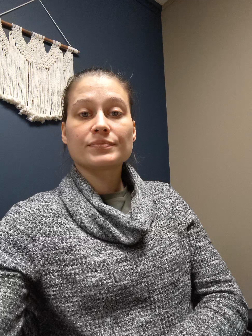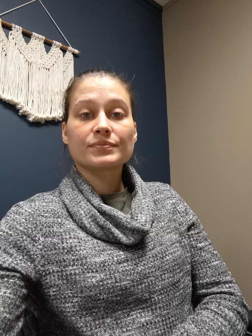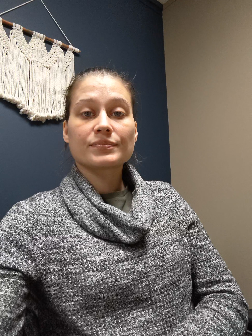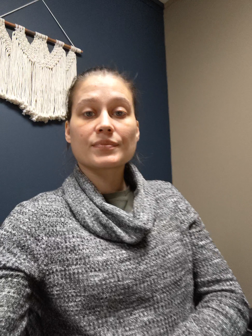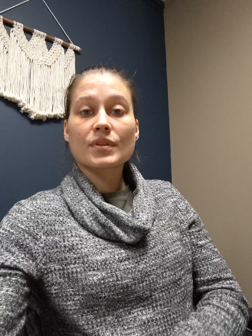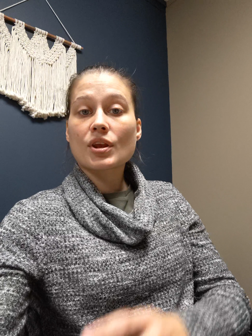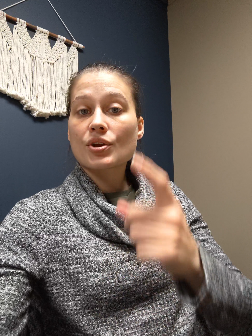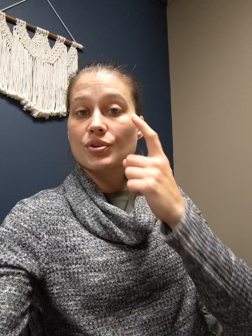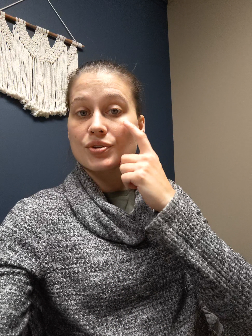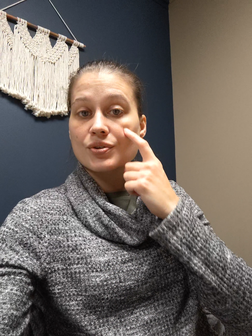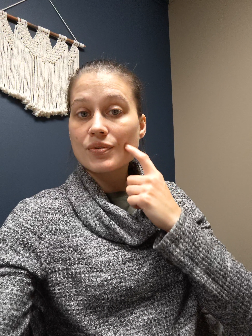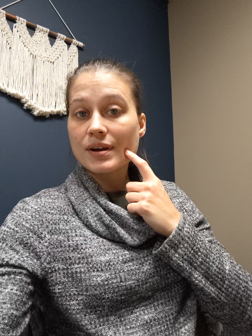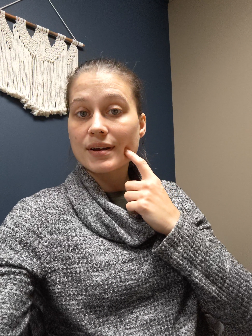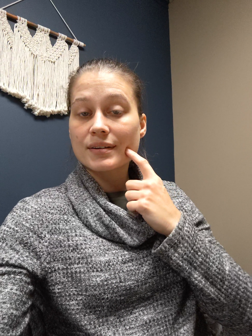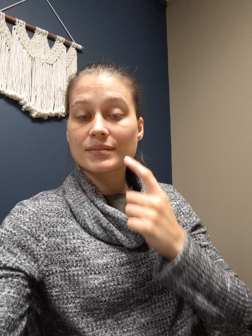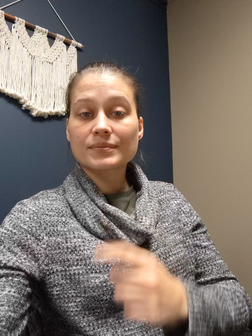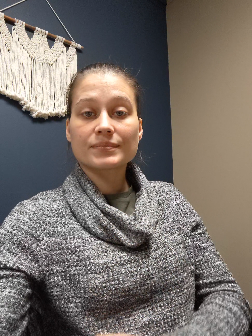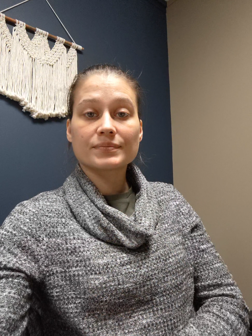cry